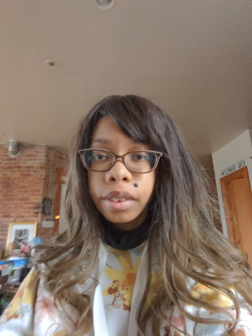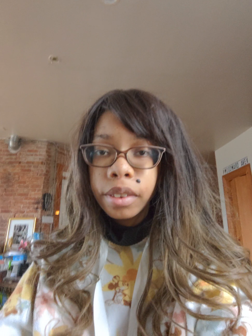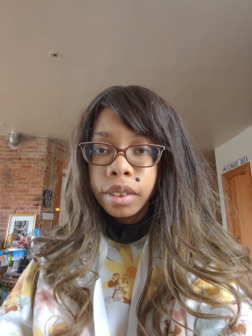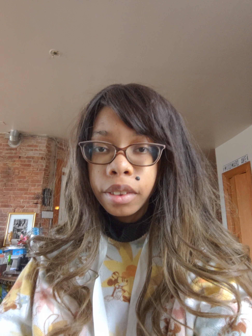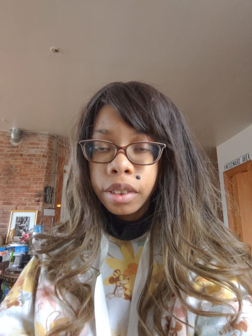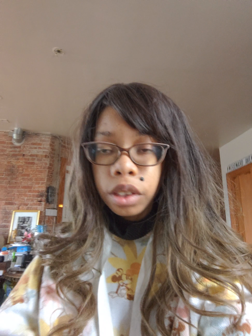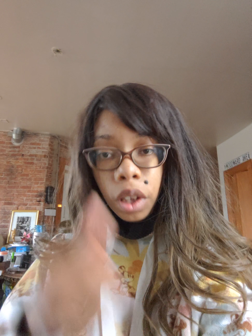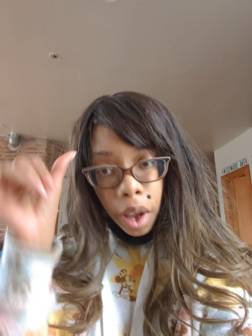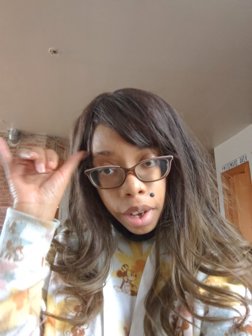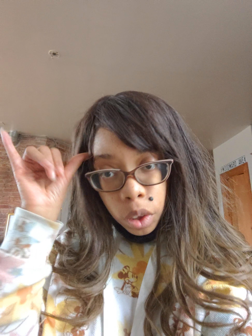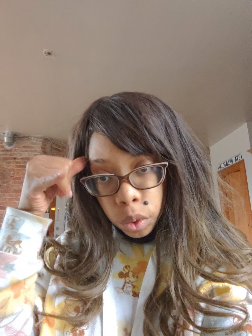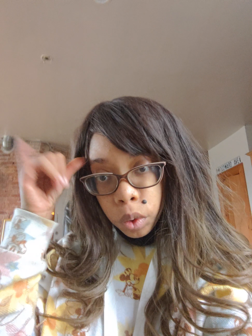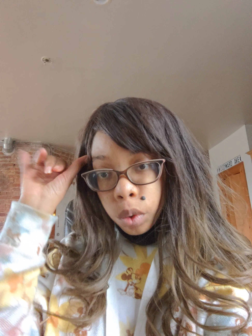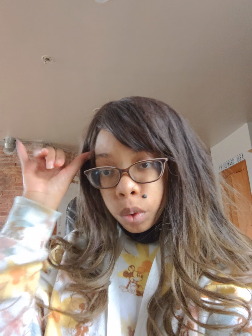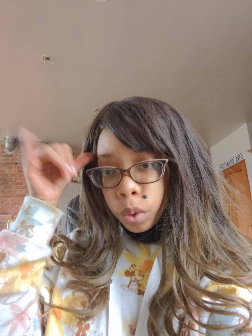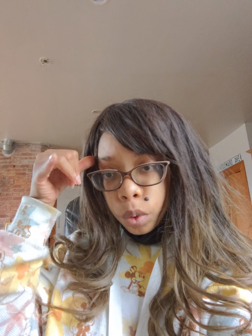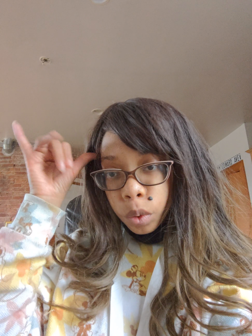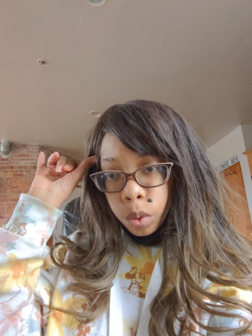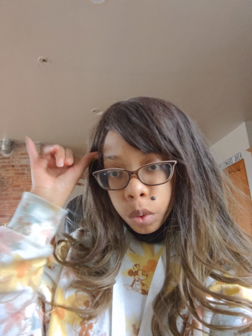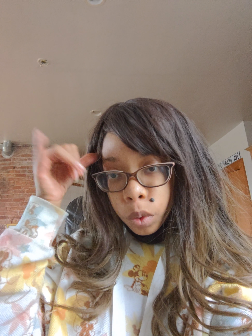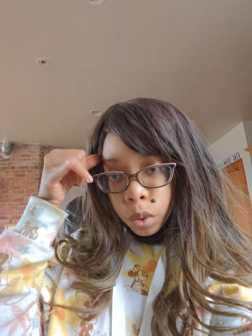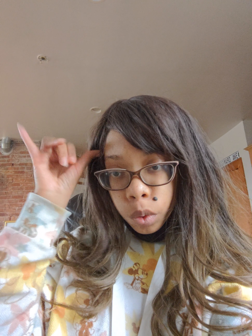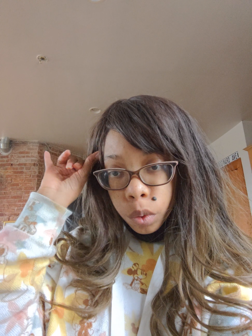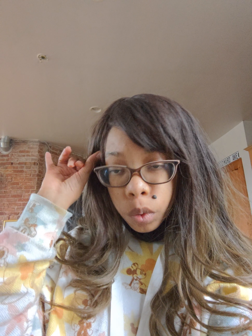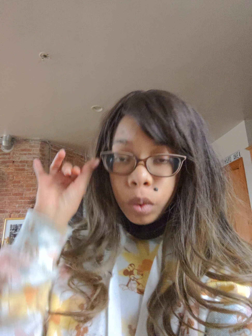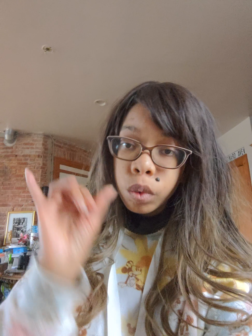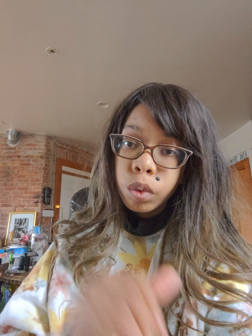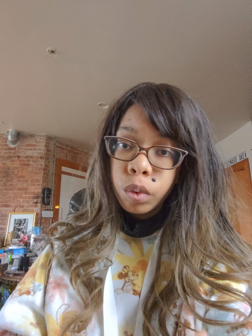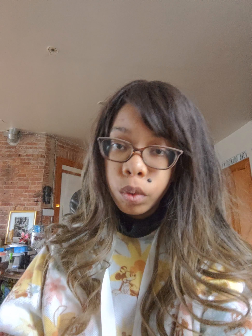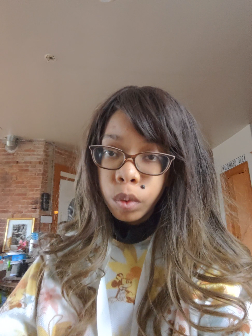cow